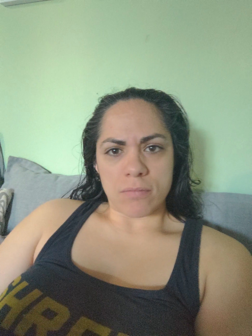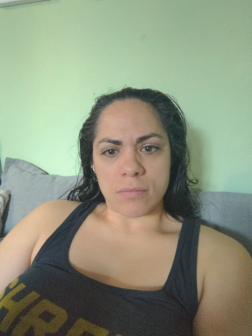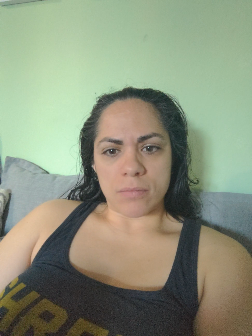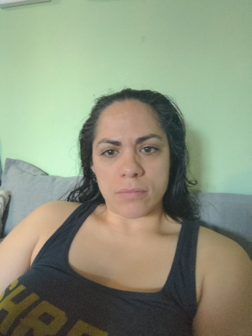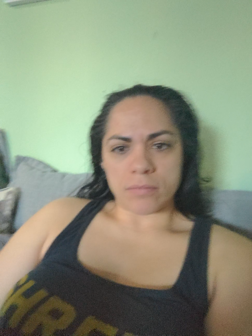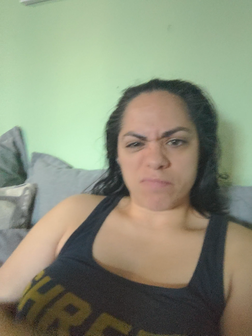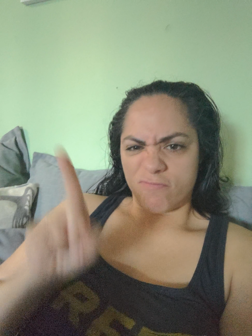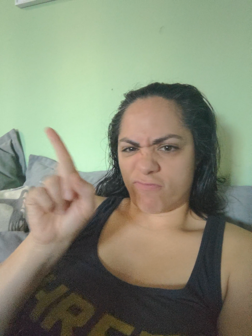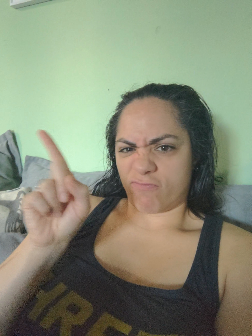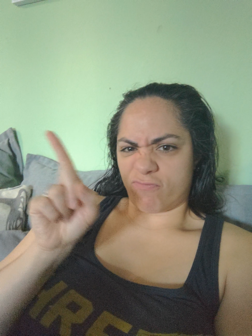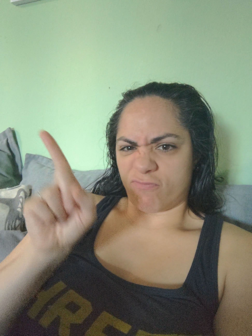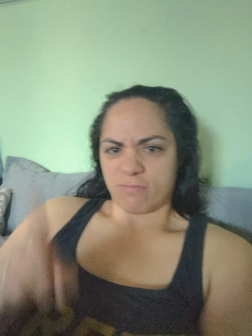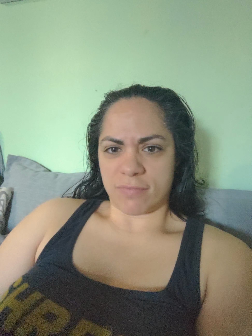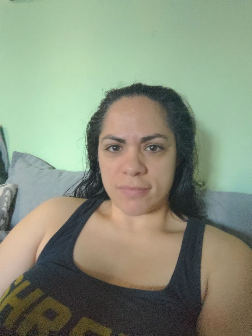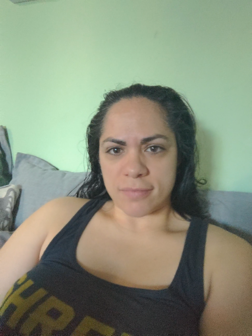he/she/it